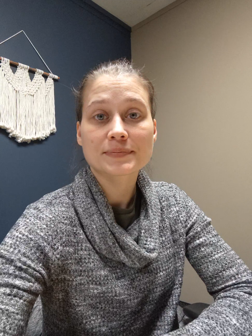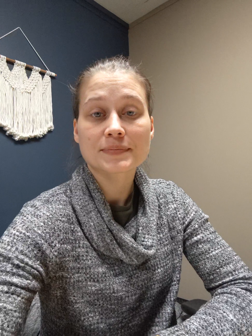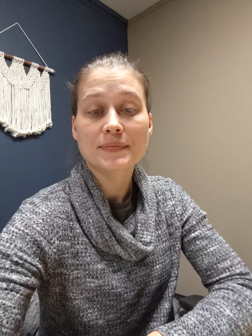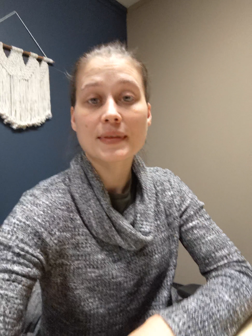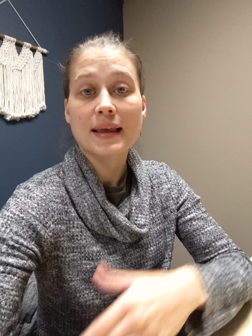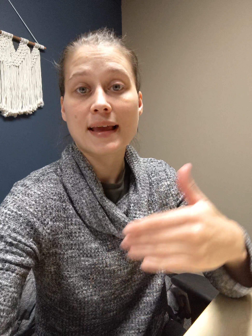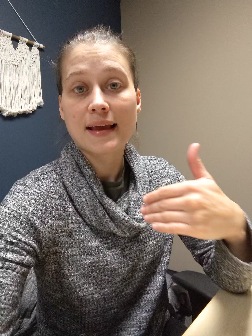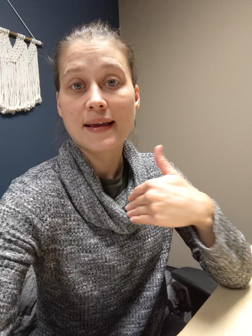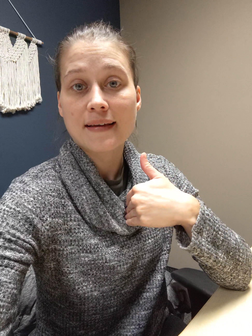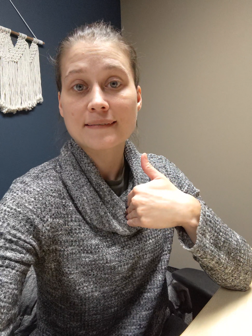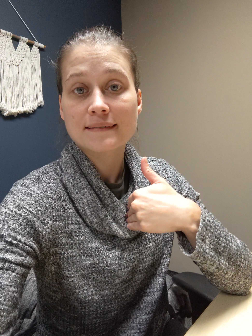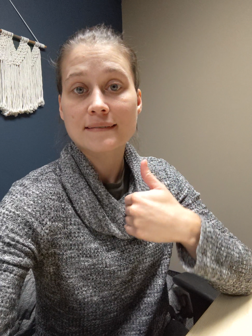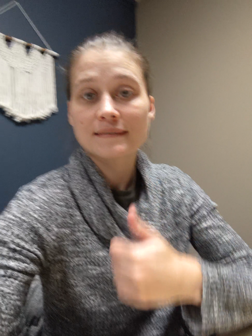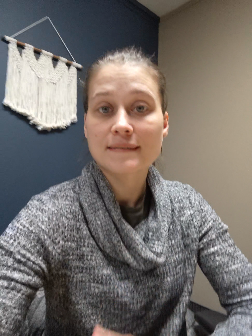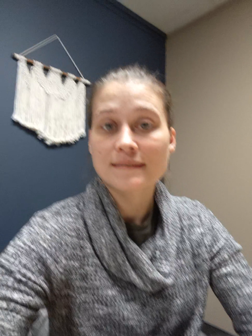have